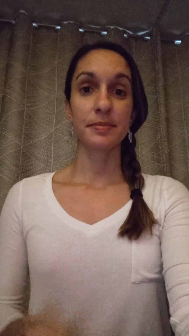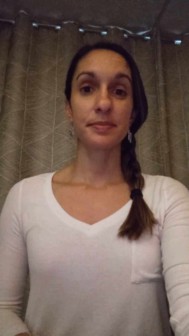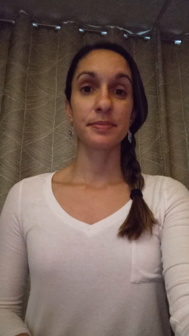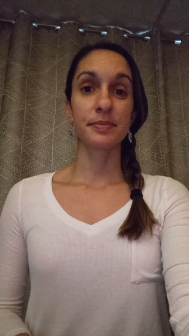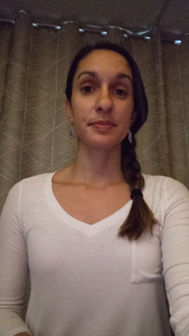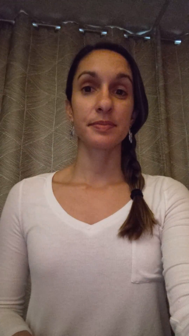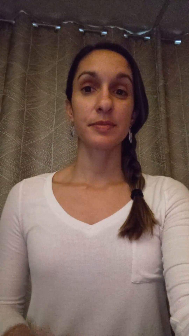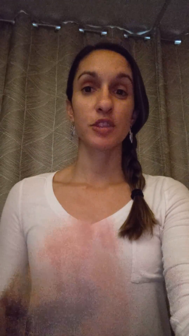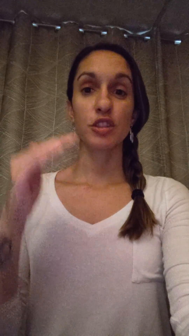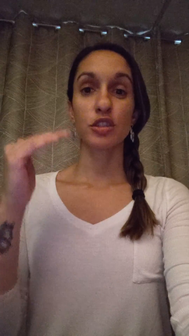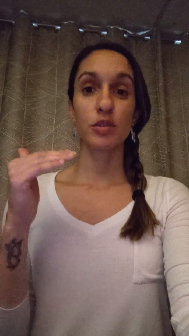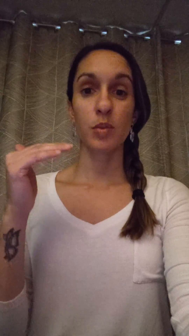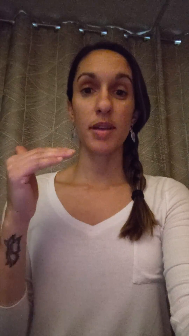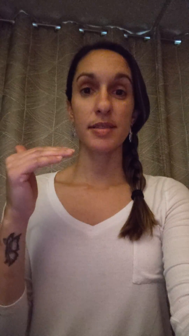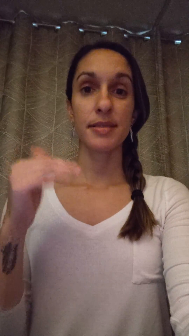short